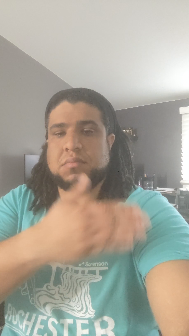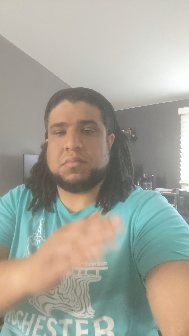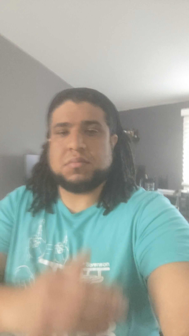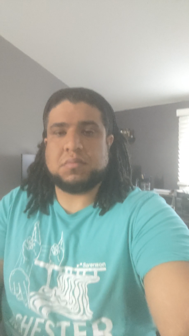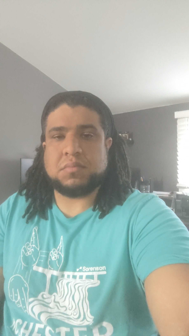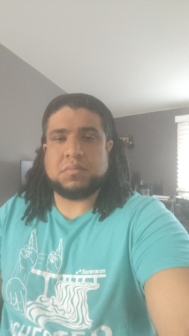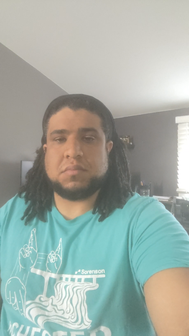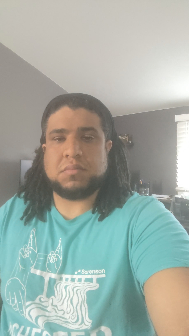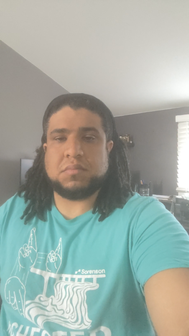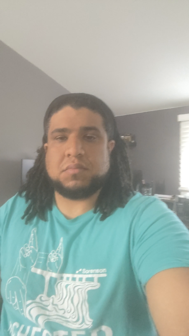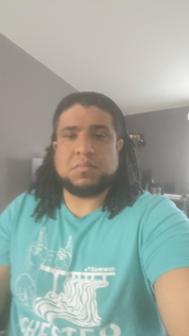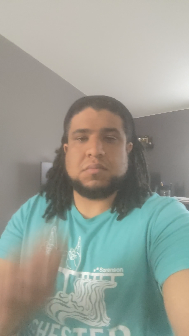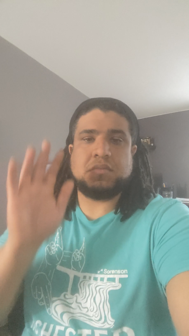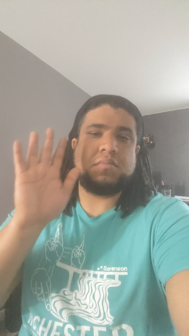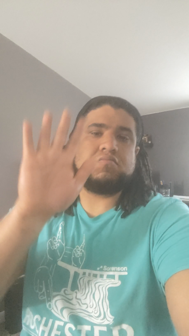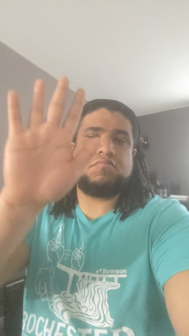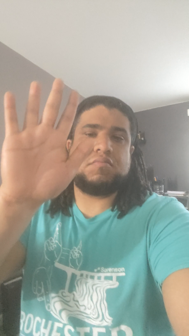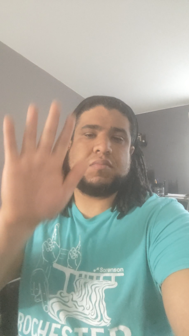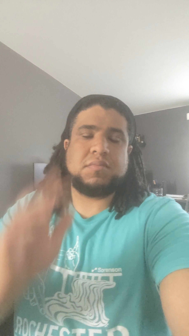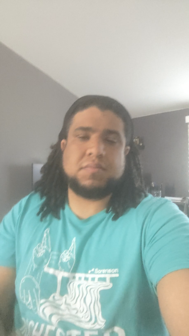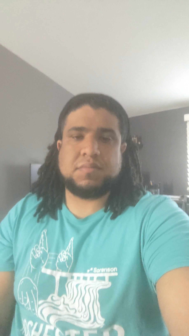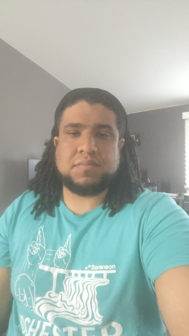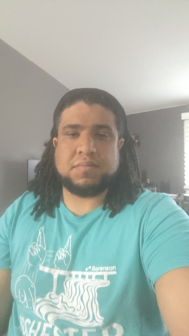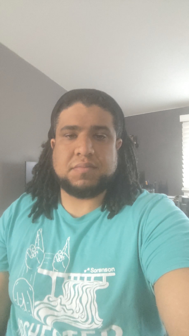give me five